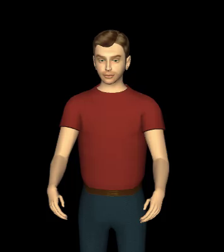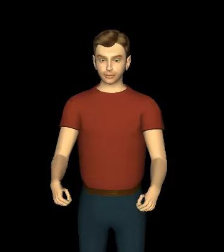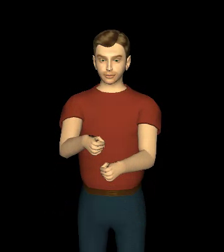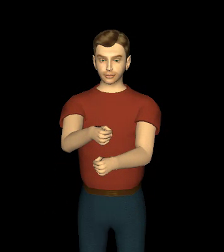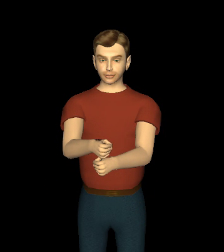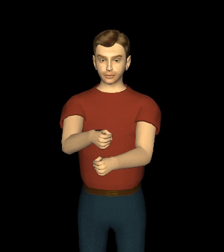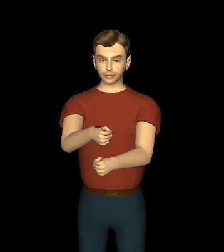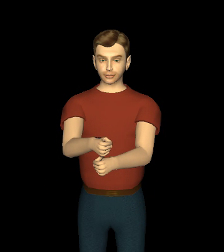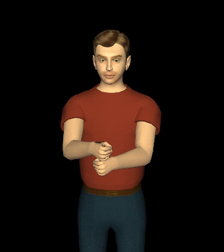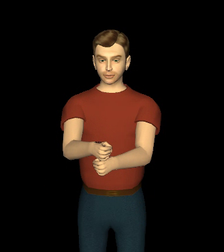عمل